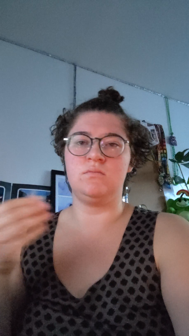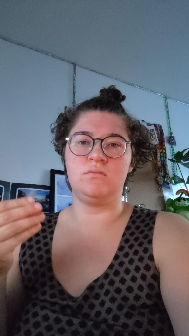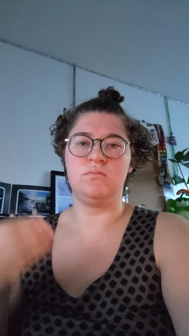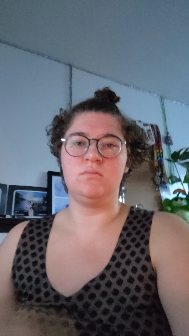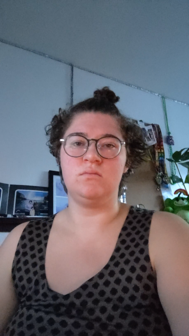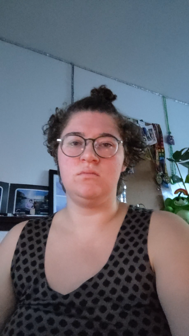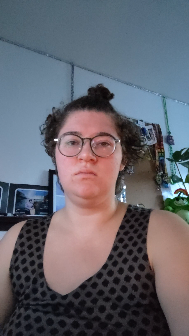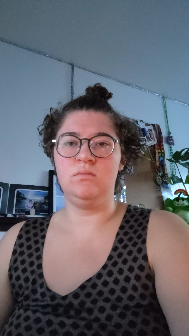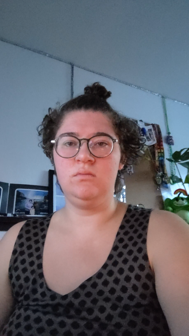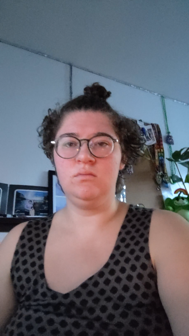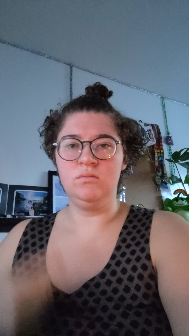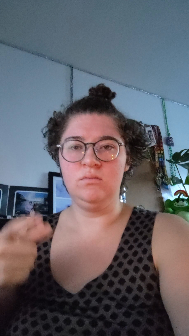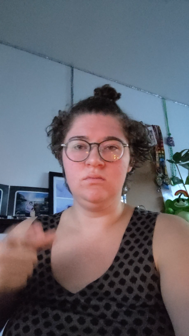plate